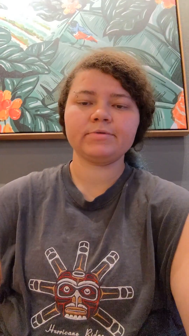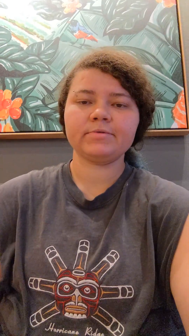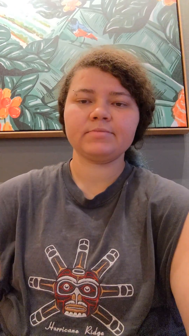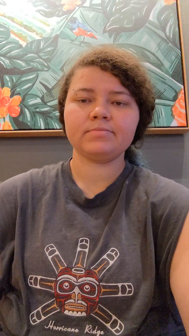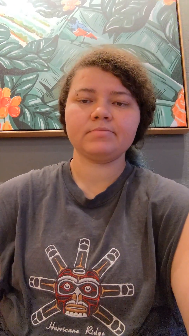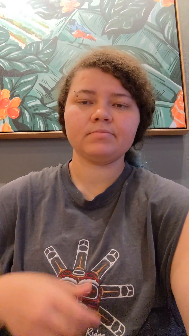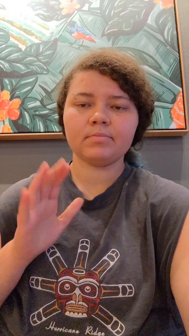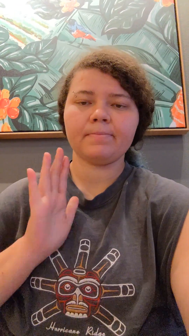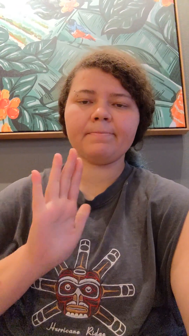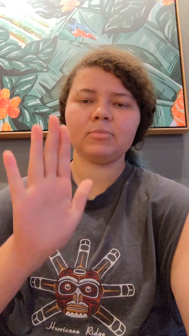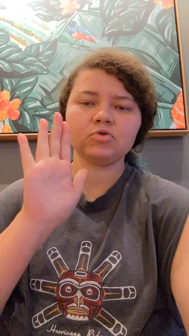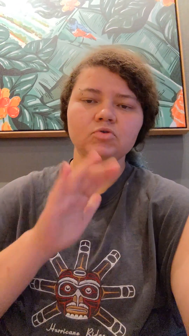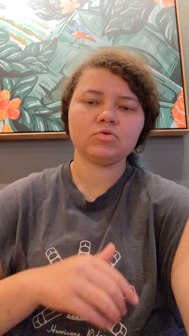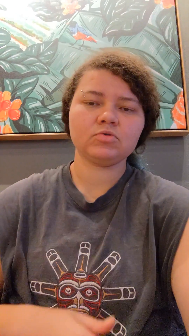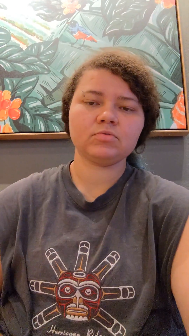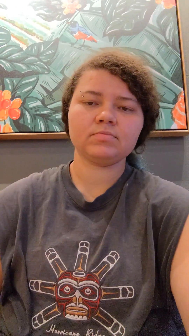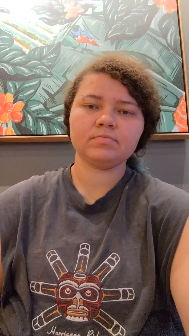push